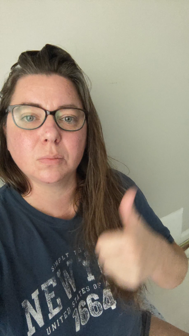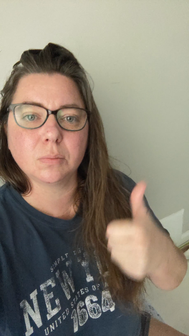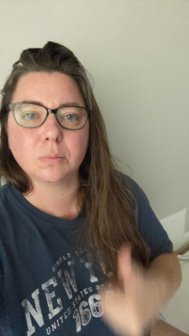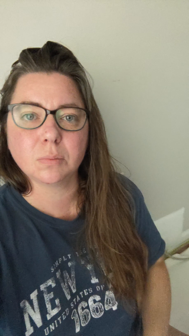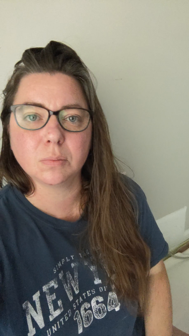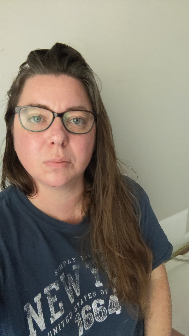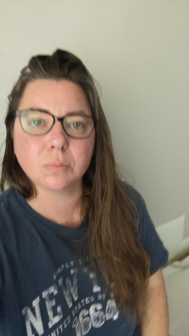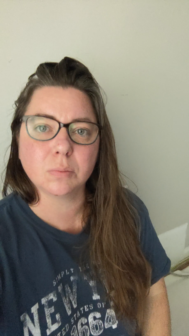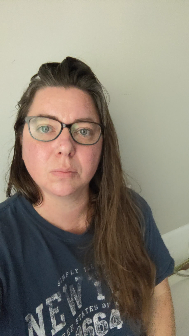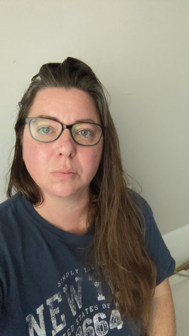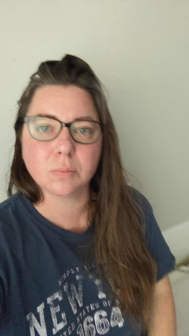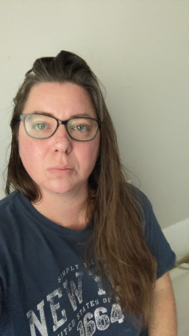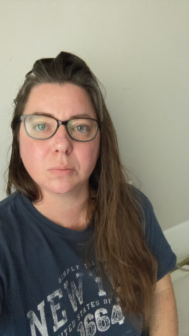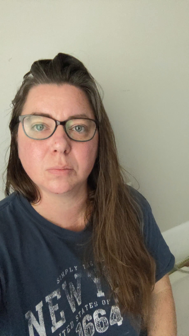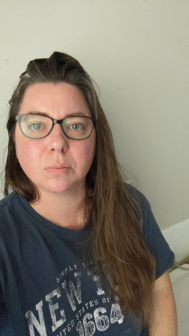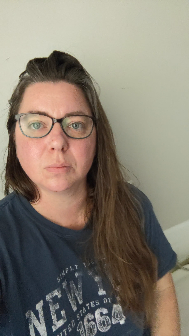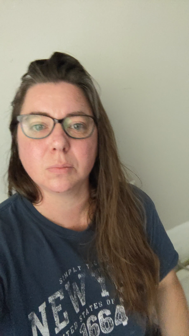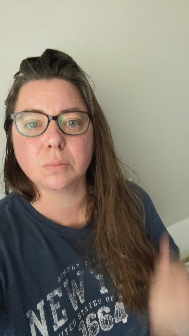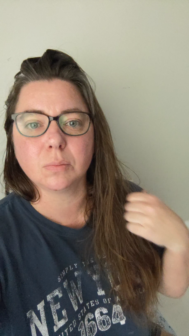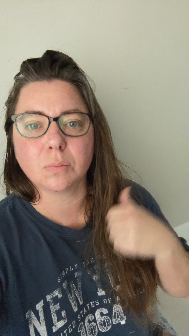coats